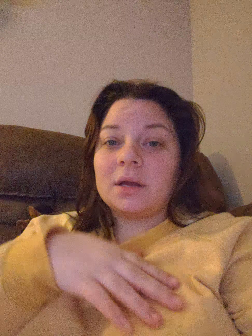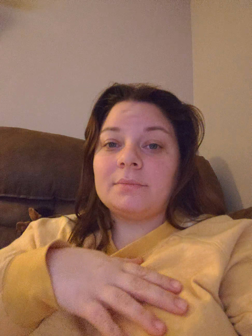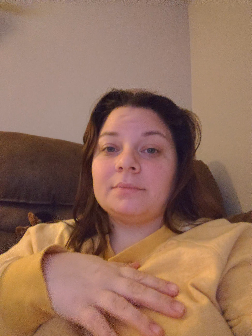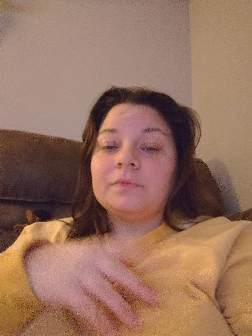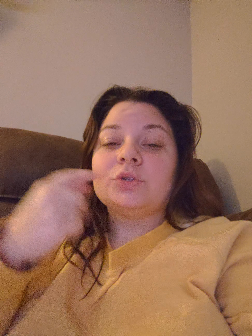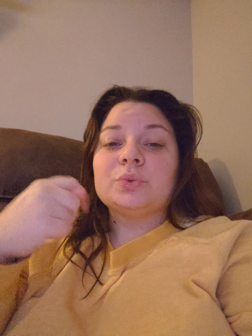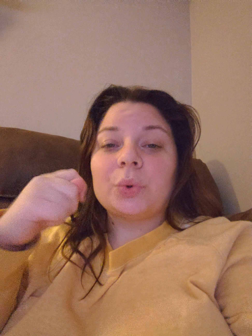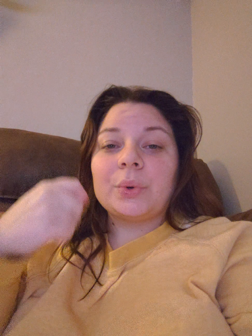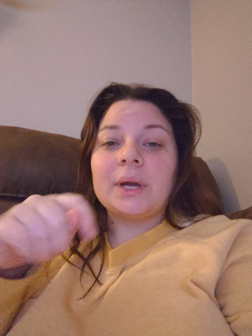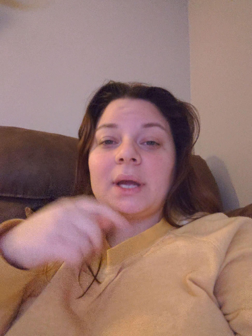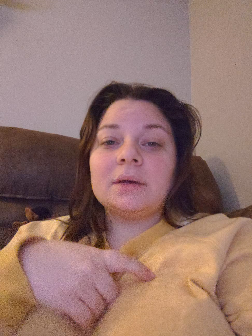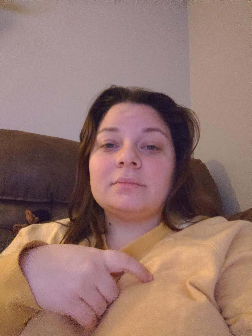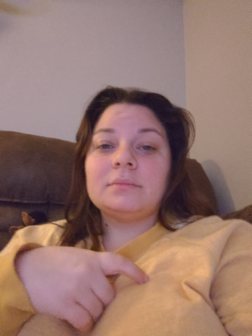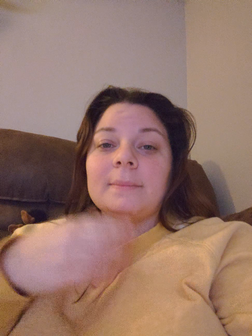toy